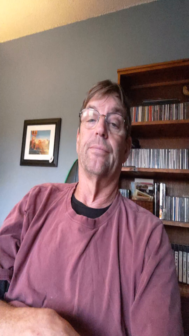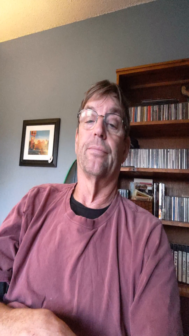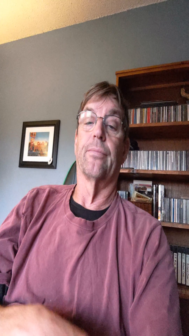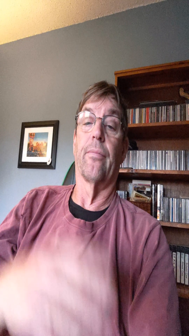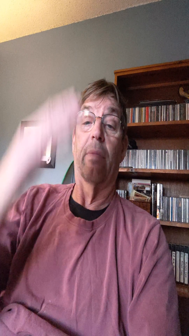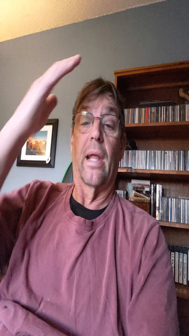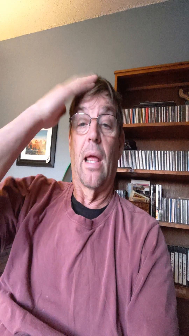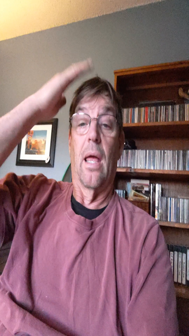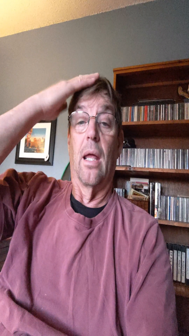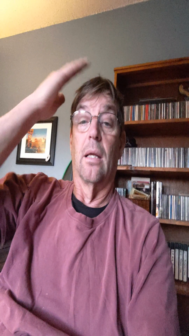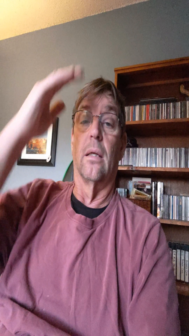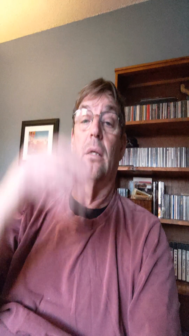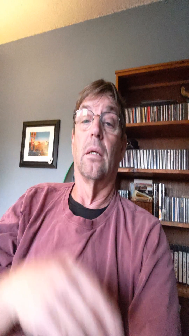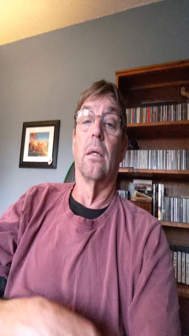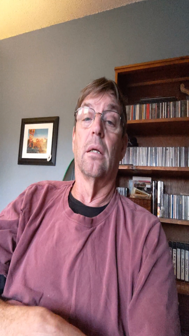hat